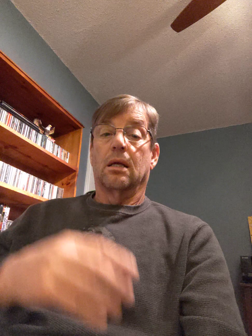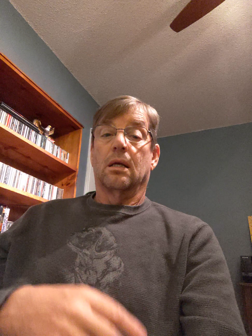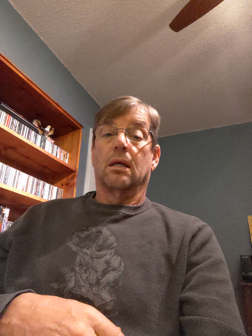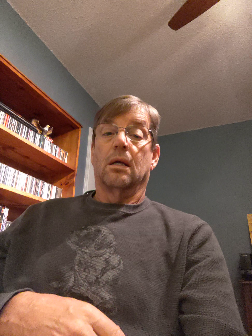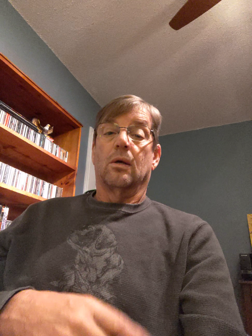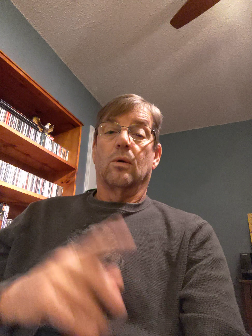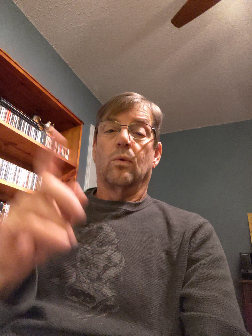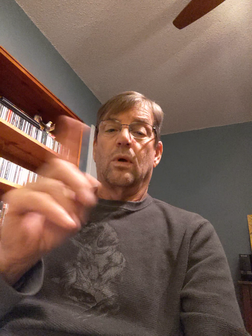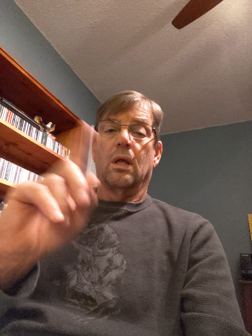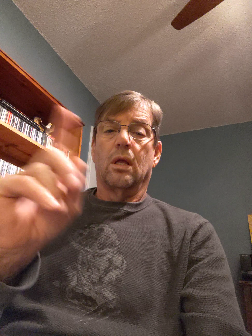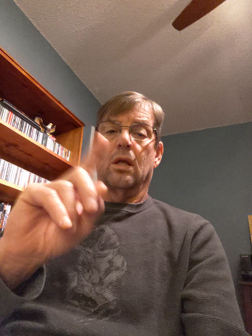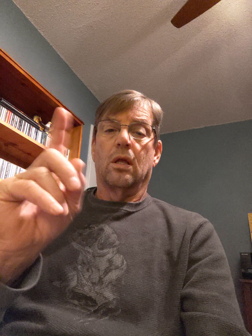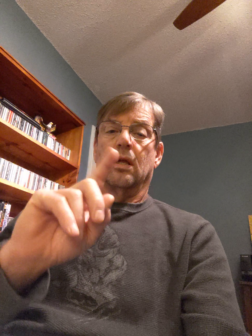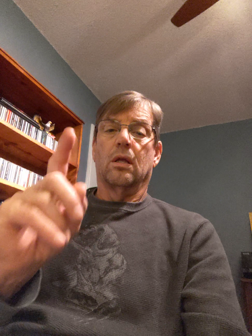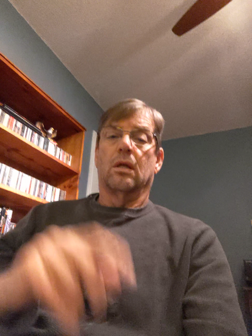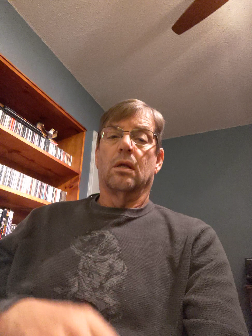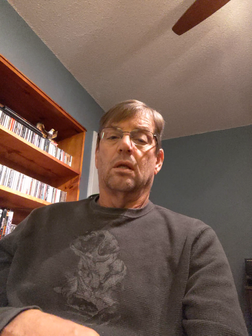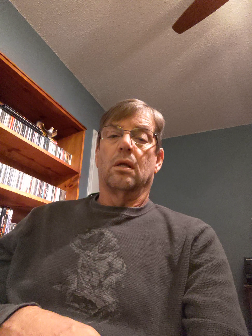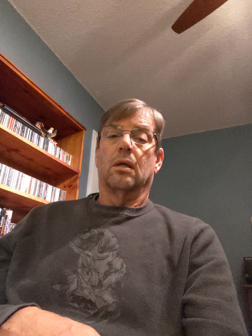where